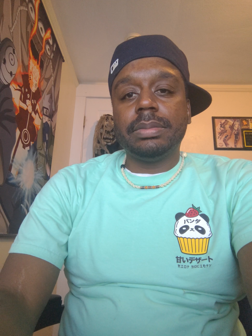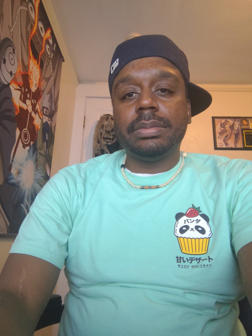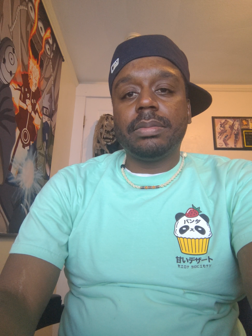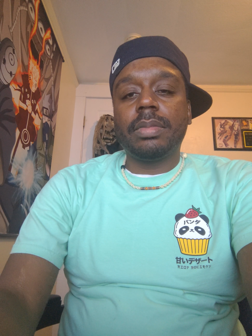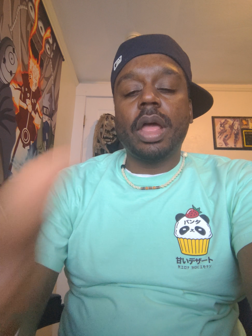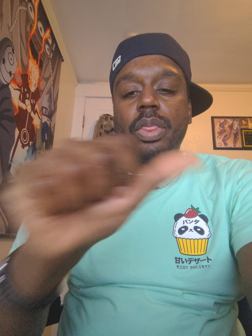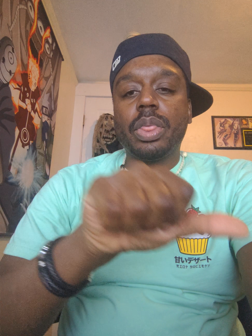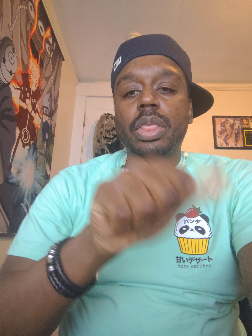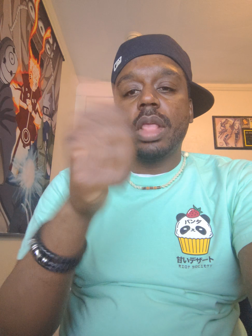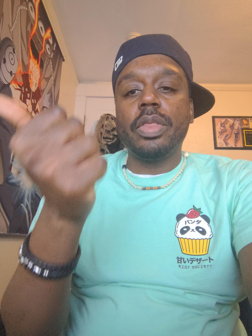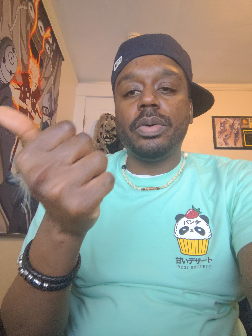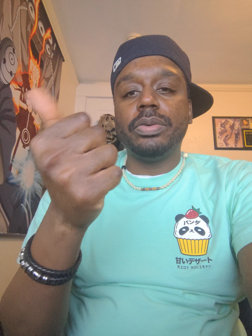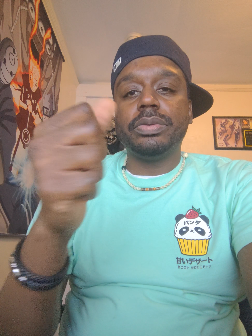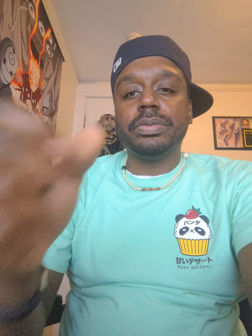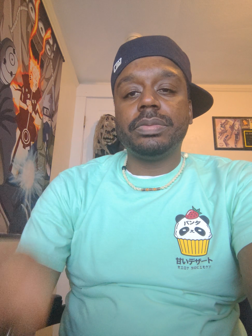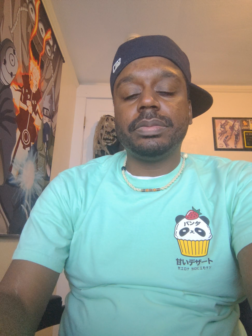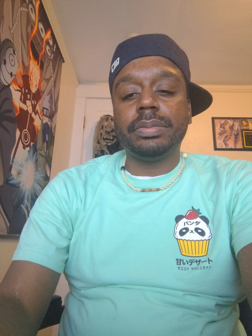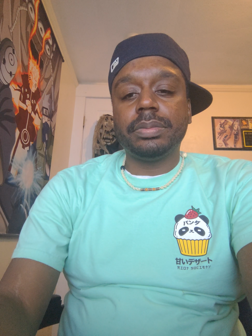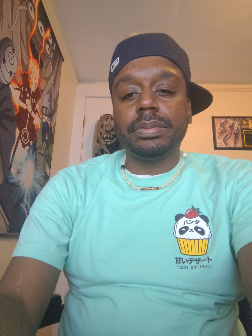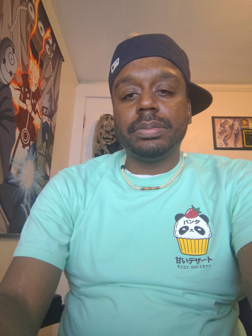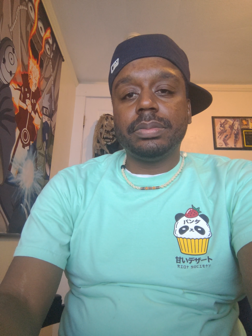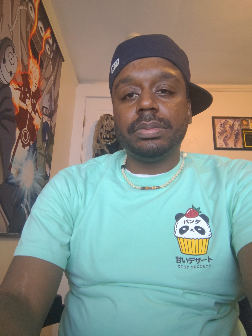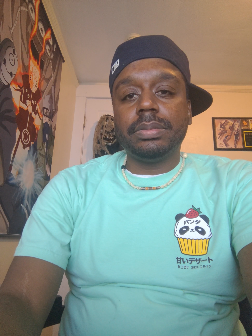another